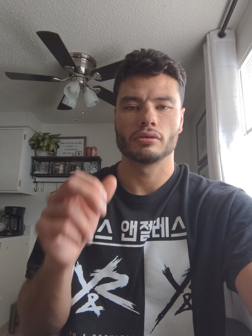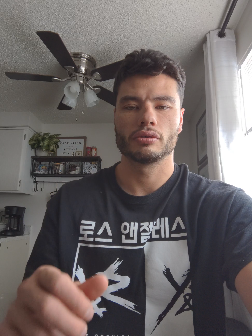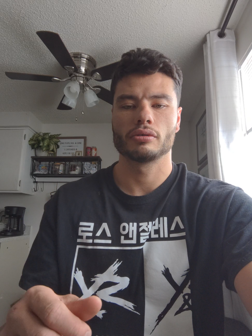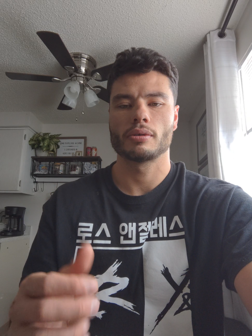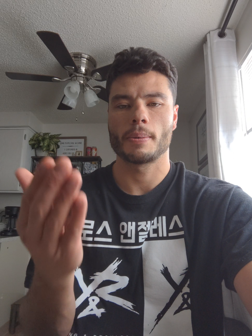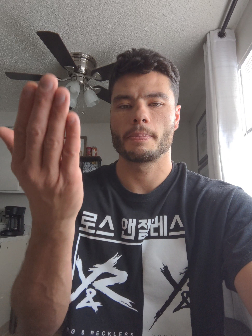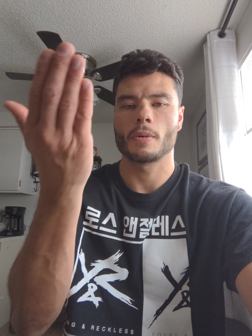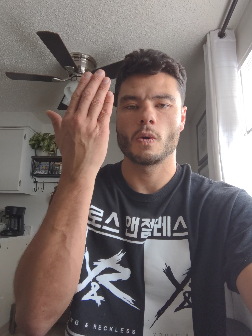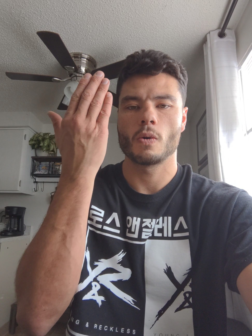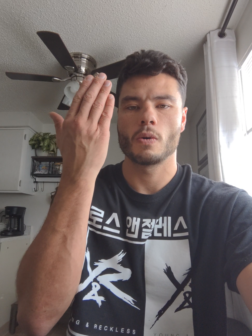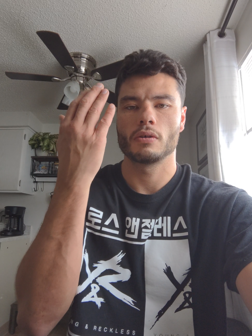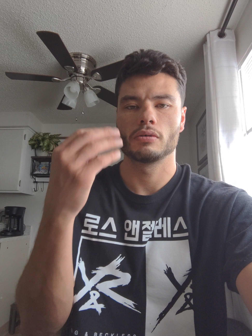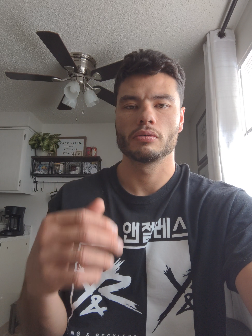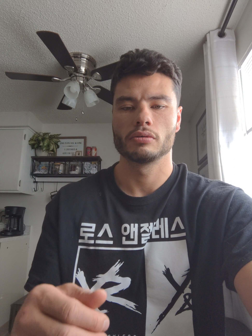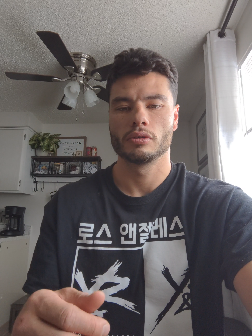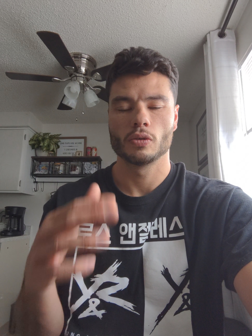morning